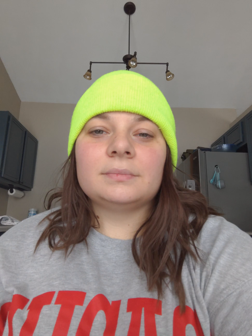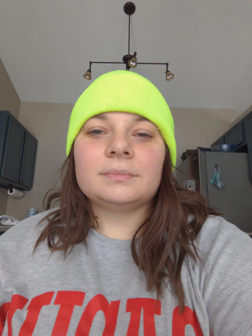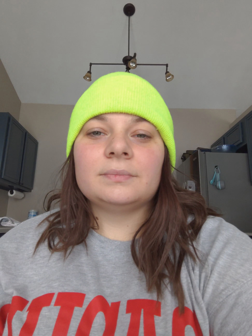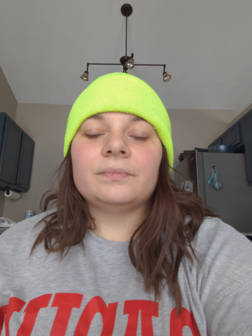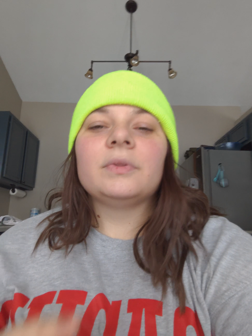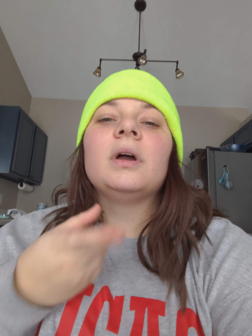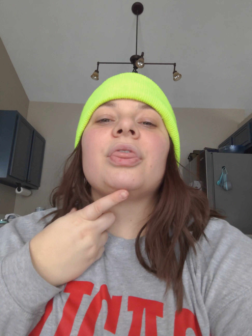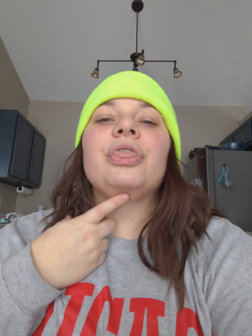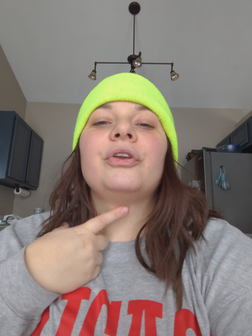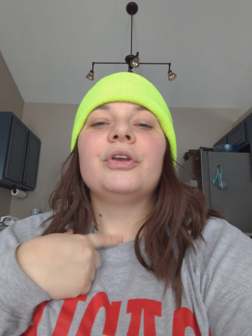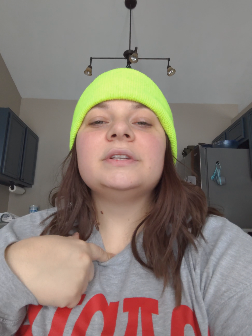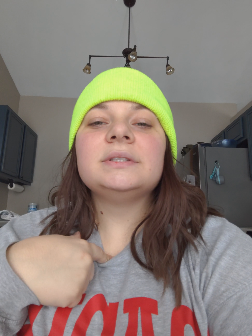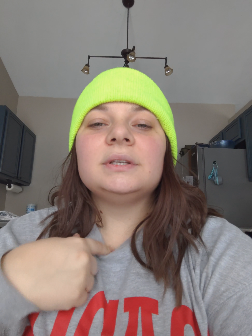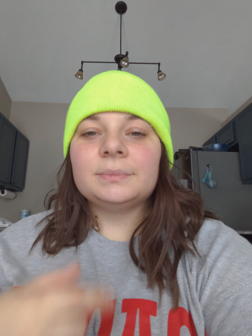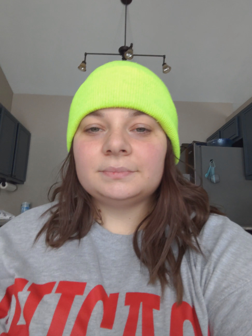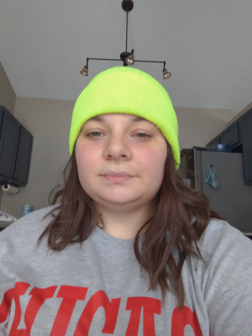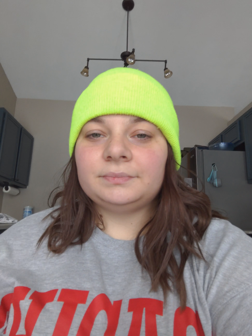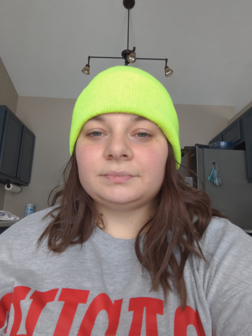thirsty